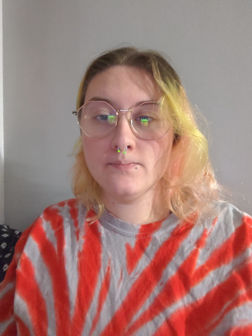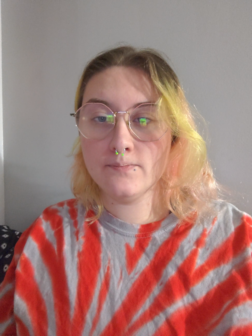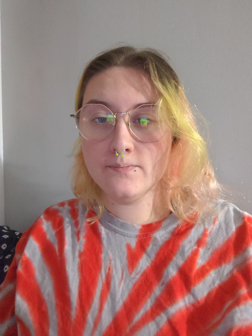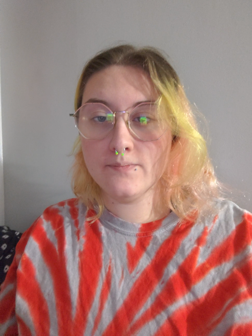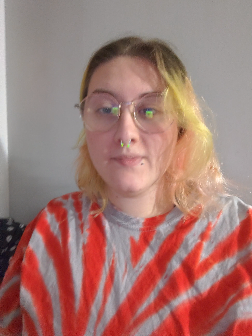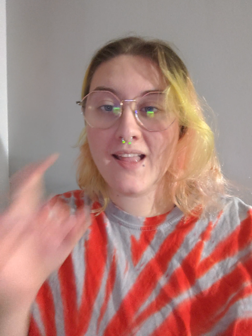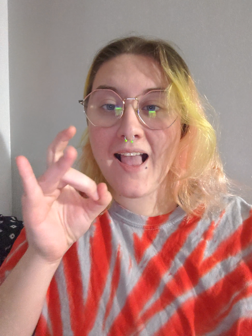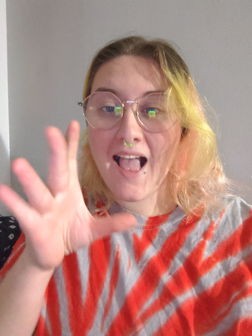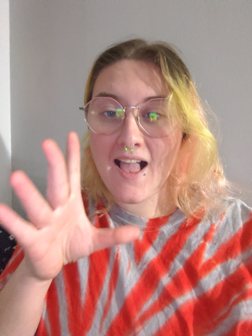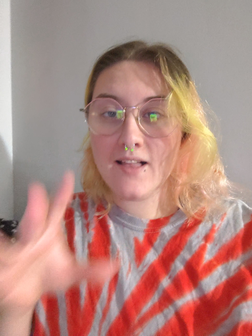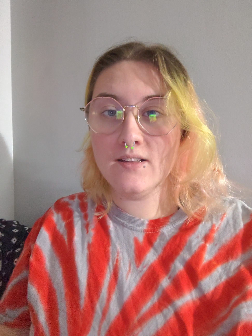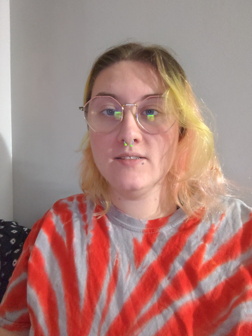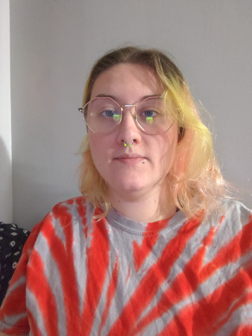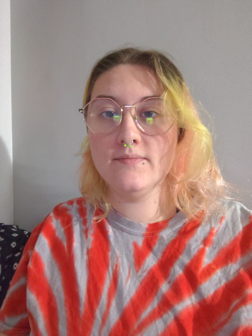hate